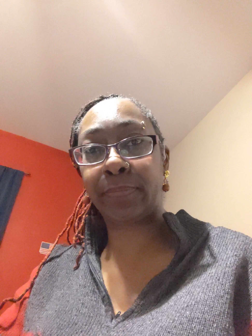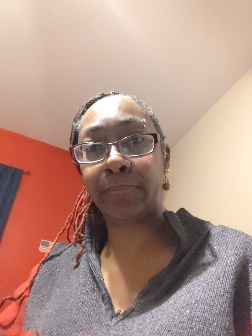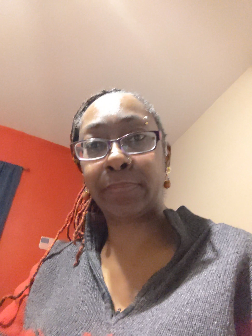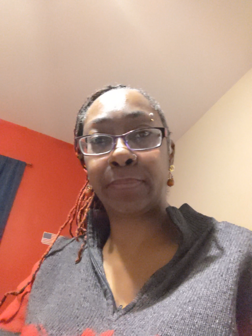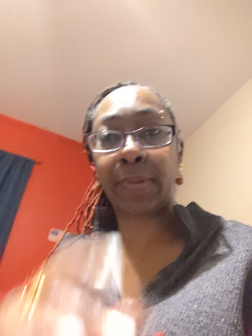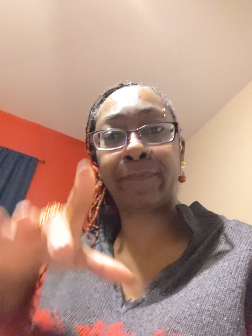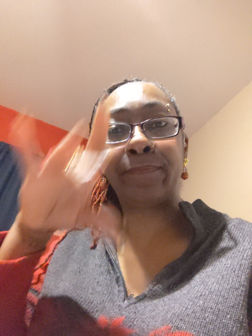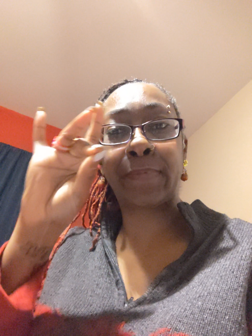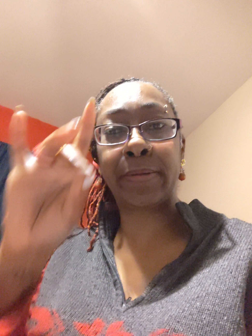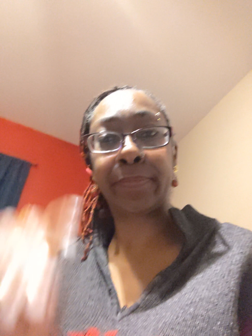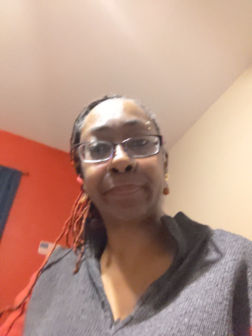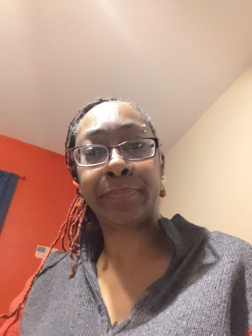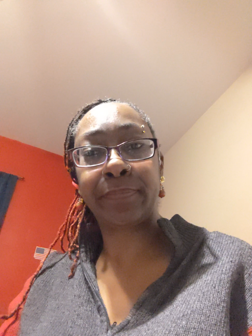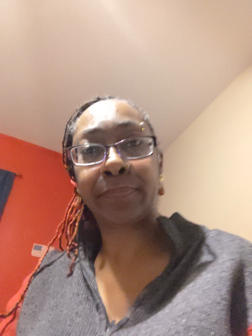find